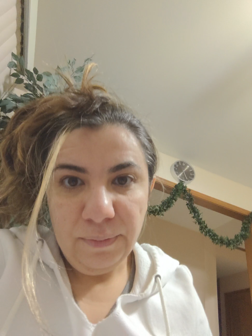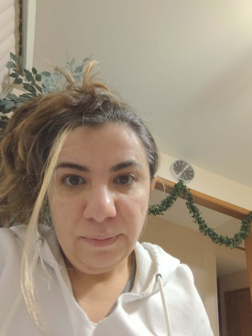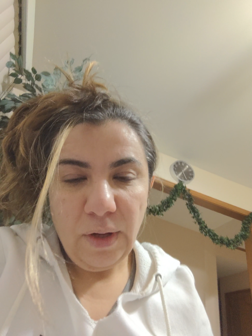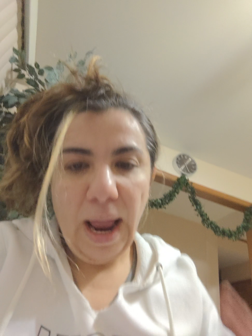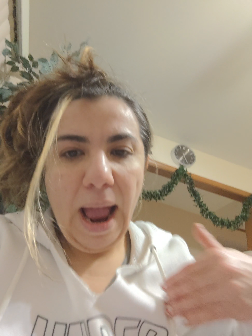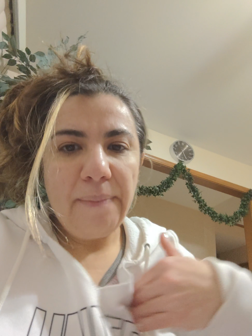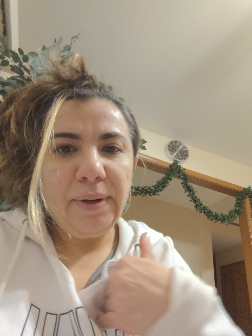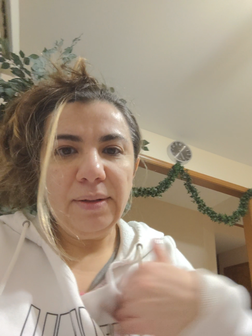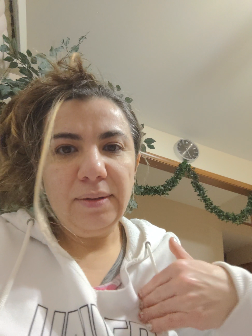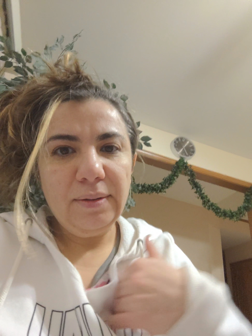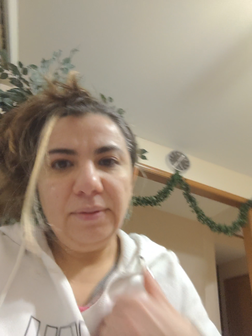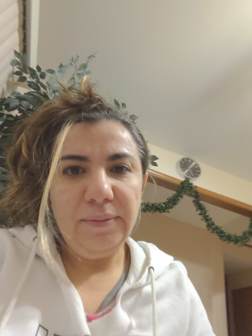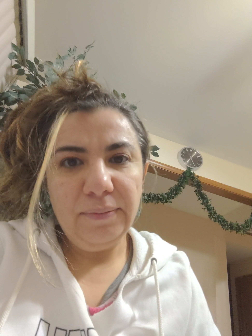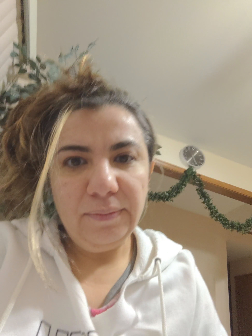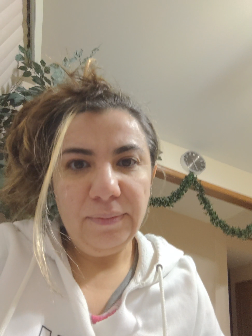animal